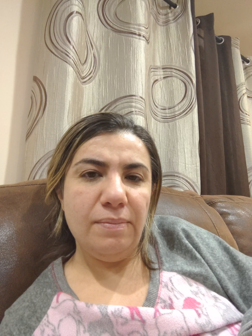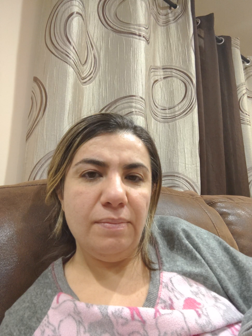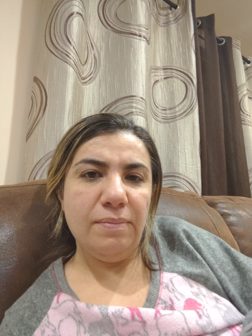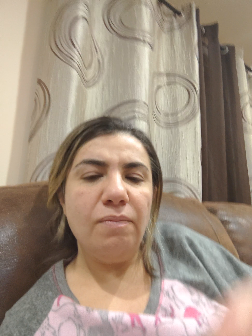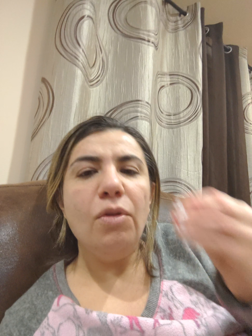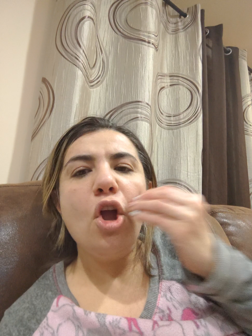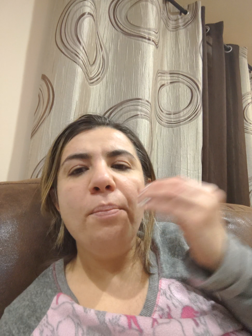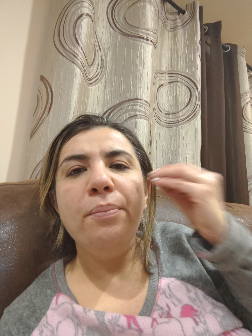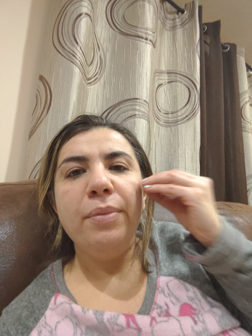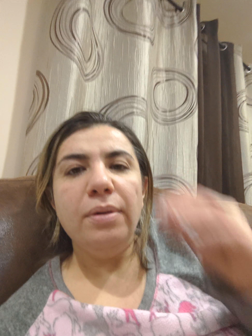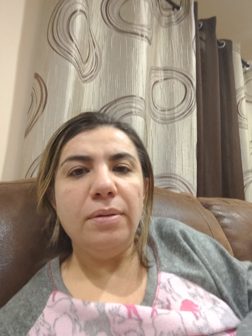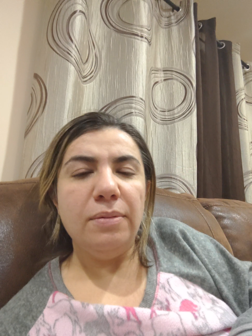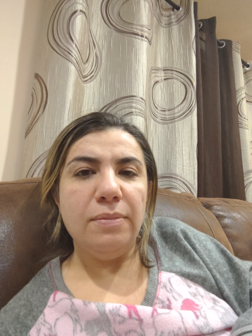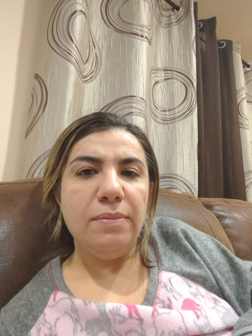home